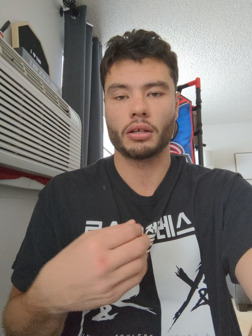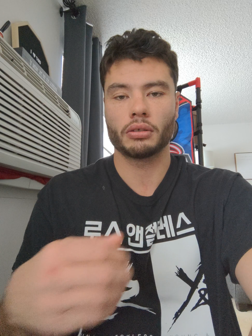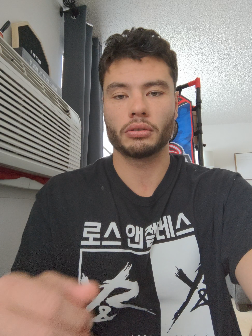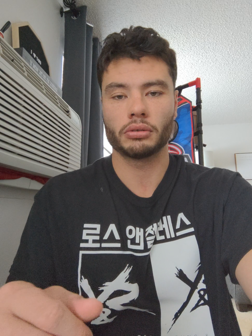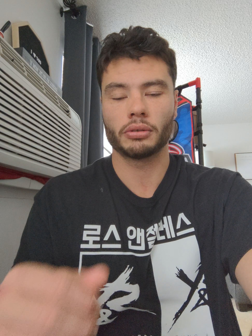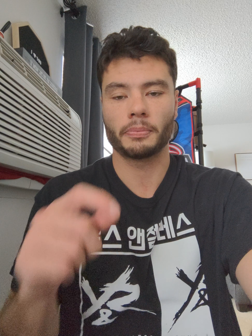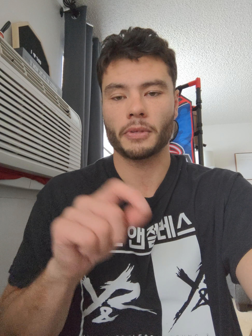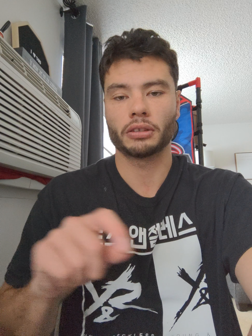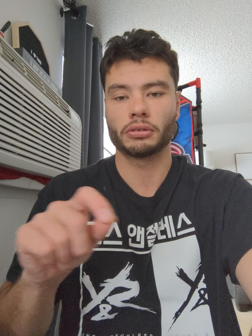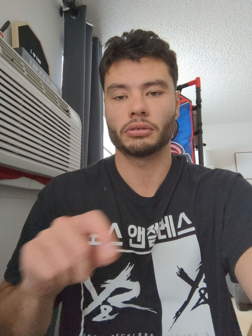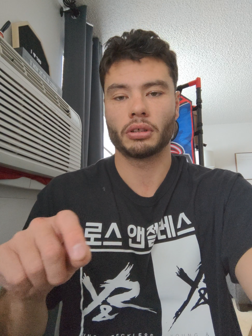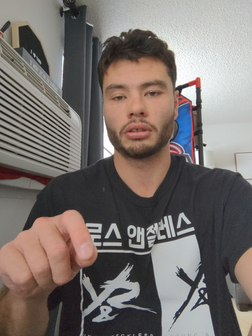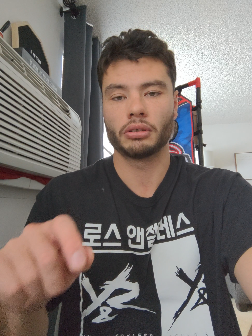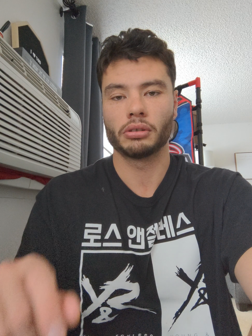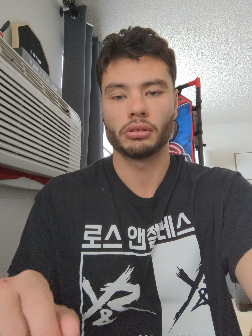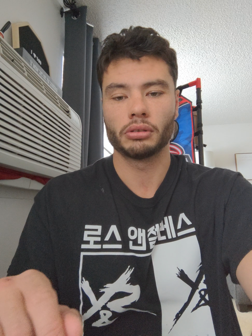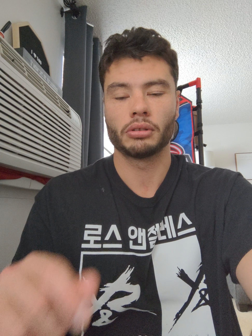pencil